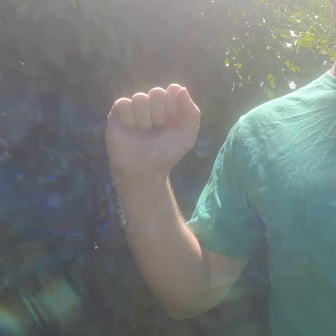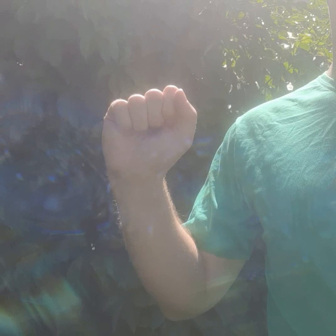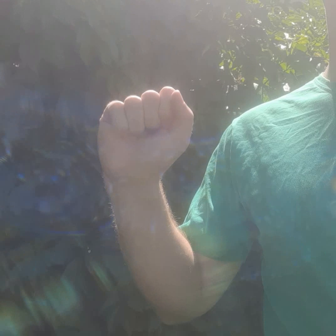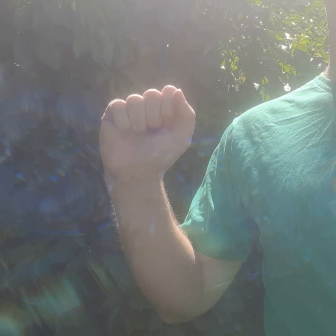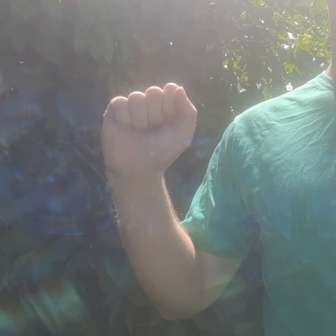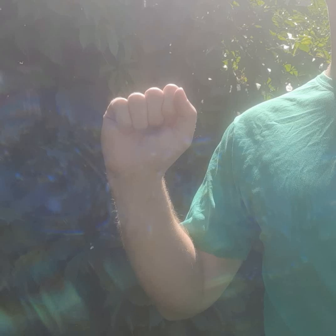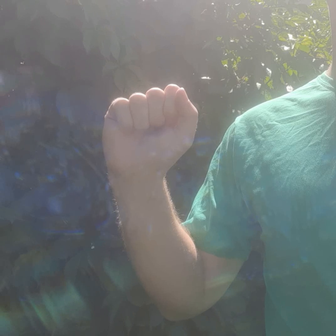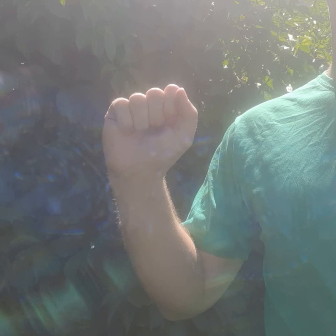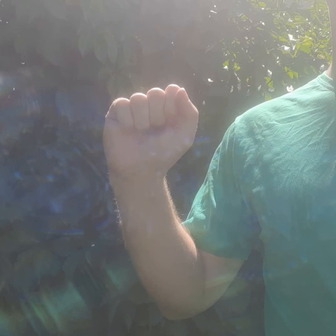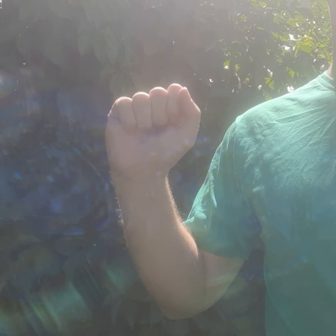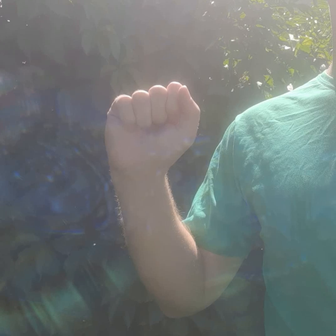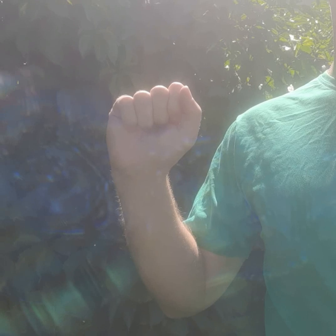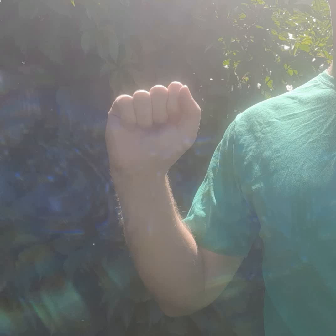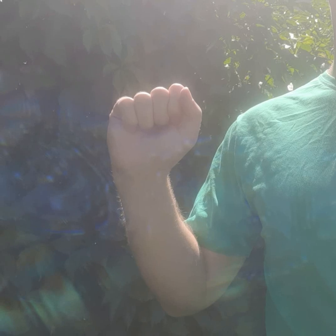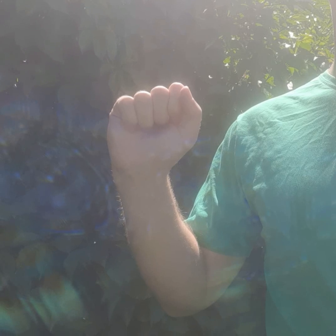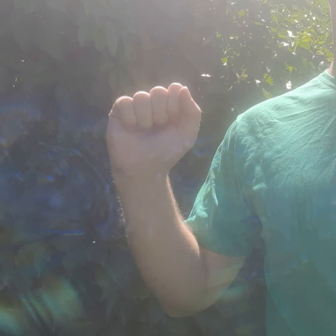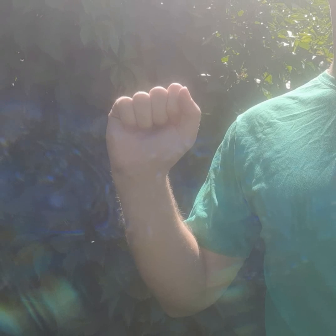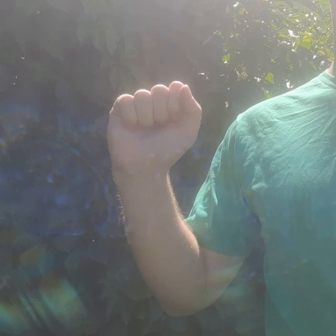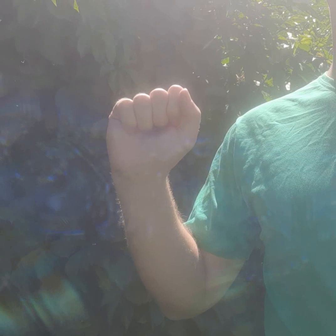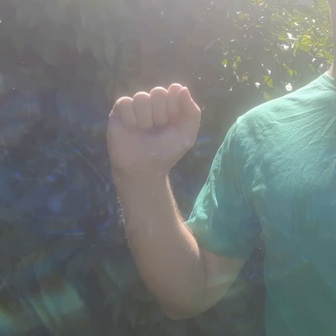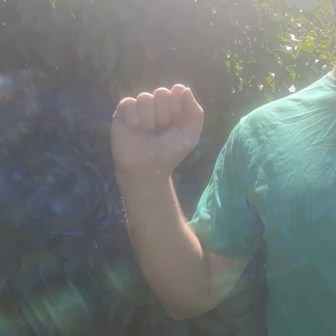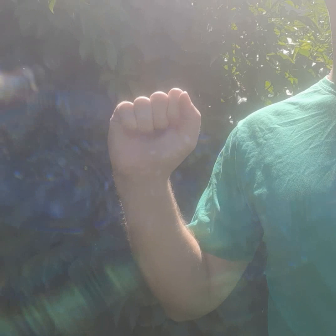А